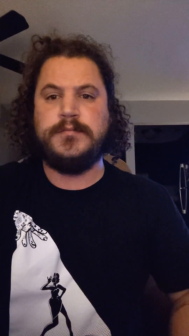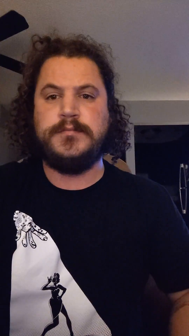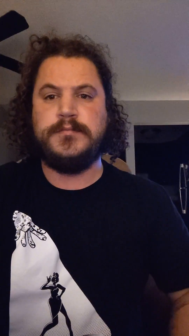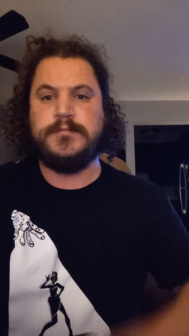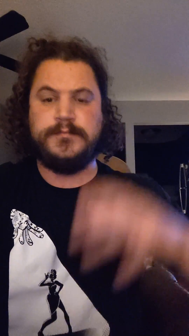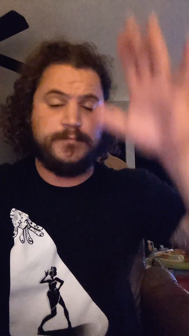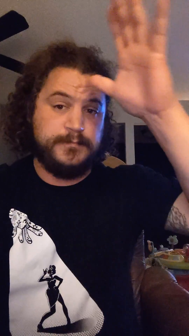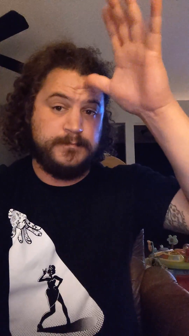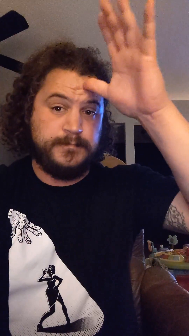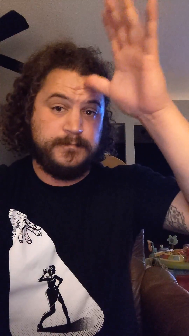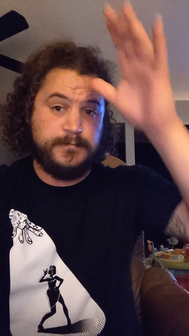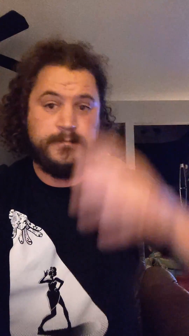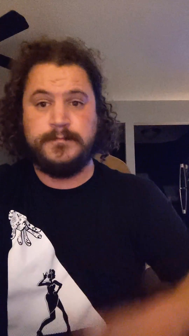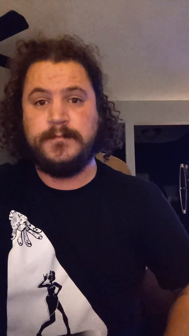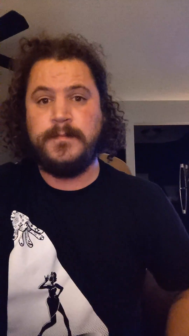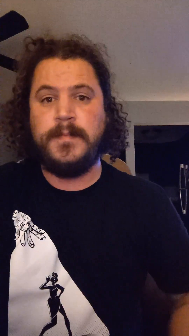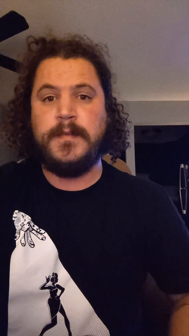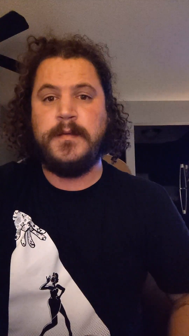daddy